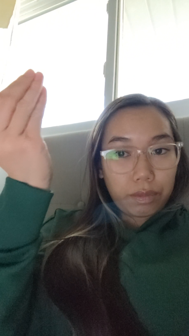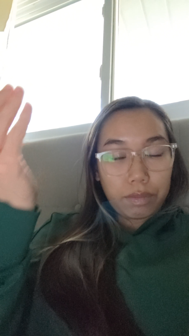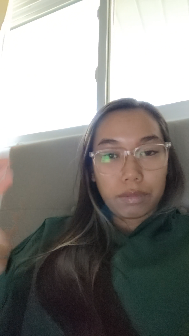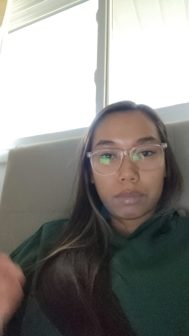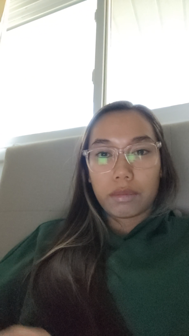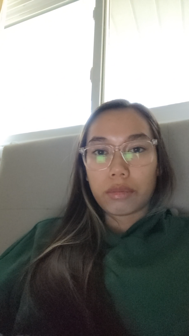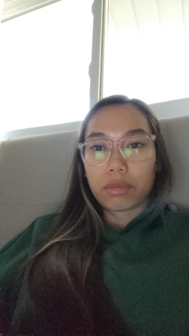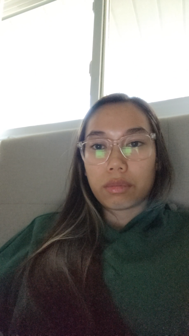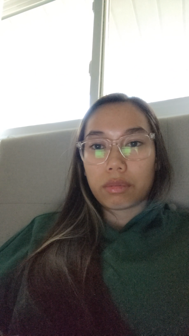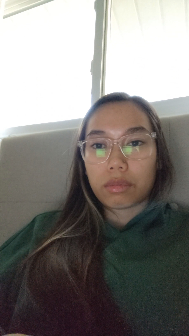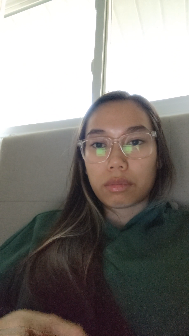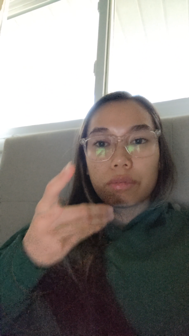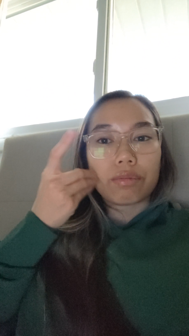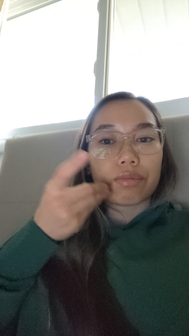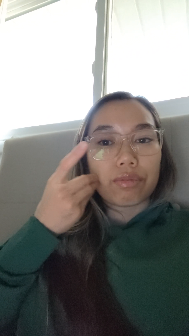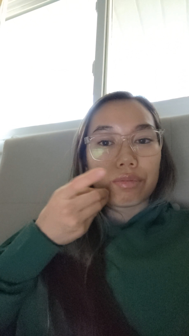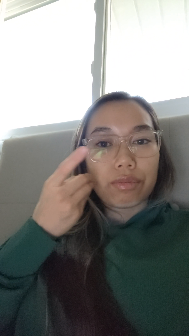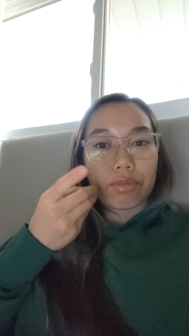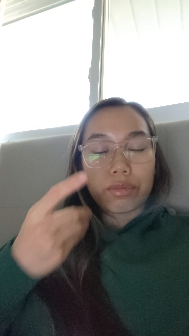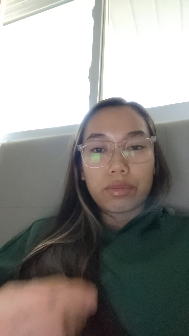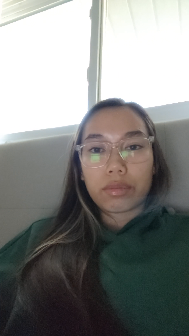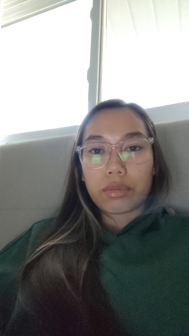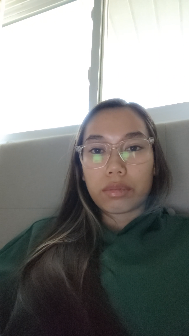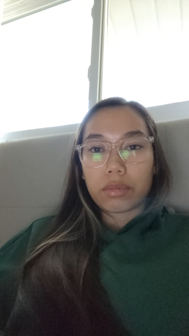dinner